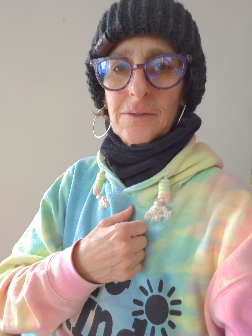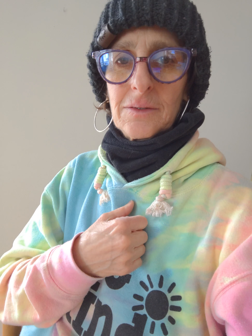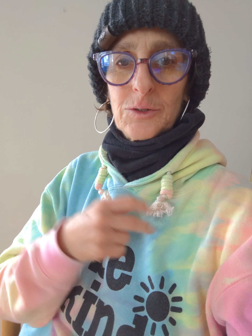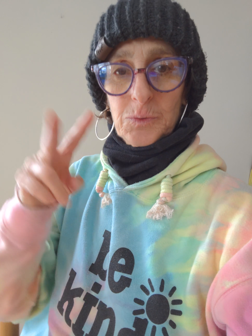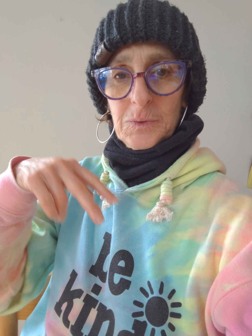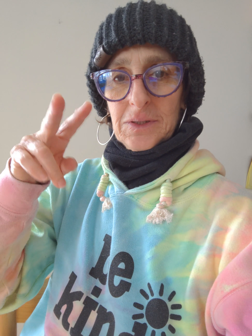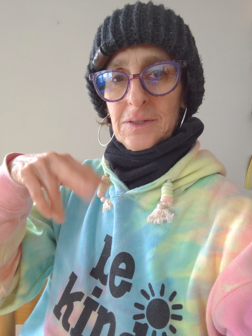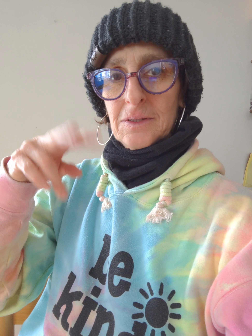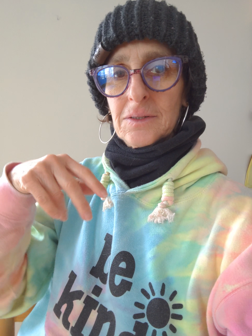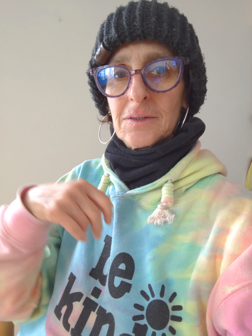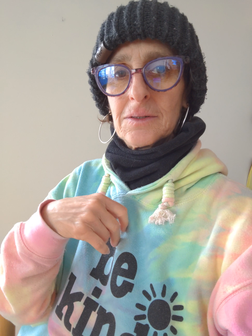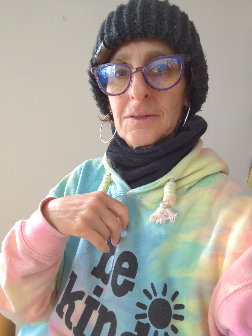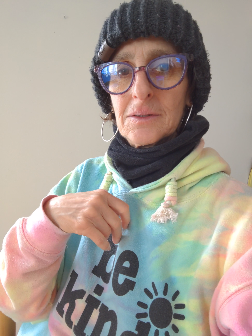read